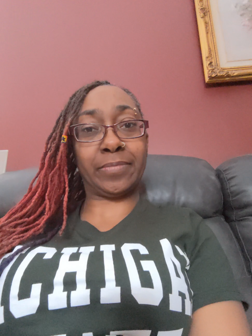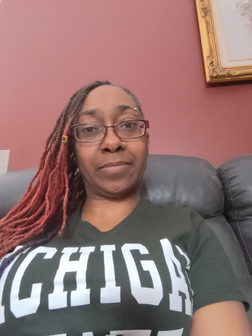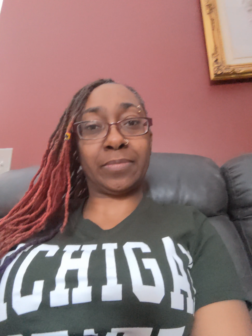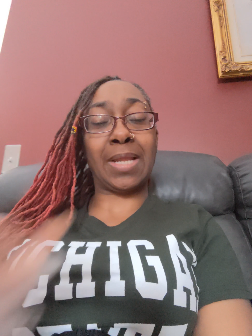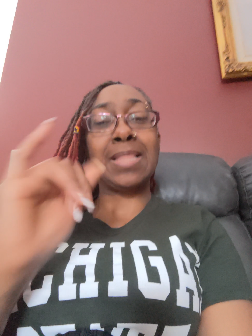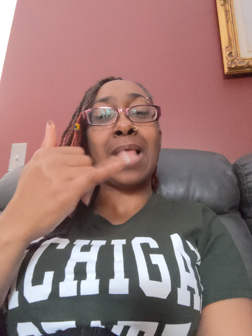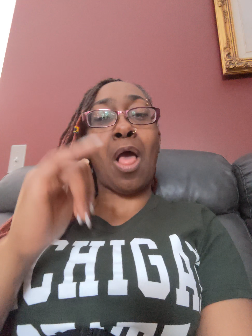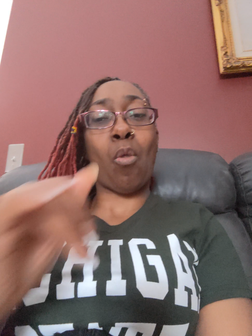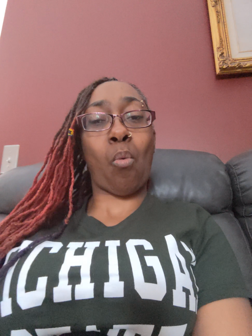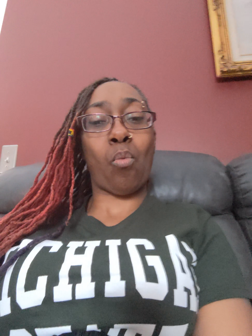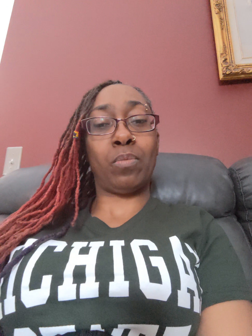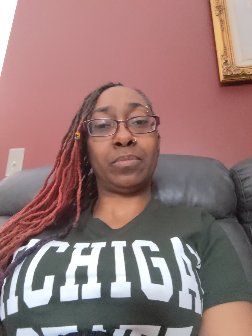yellow